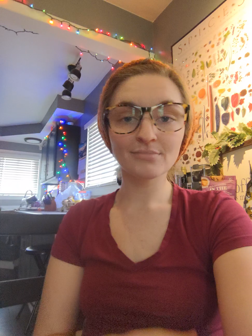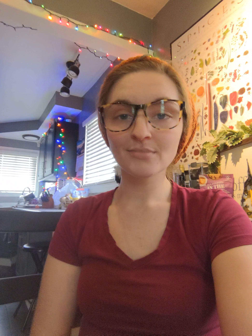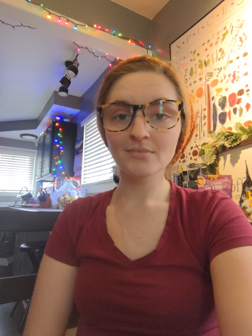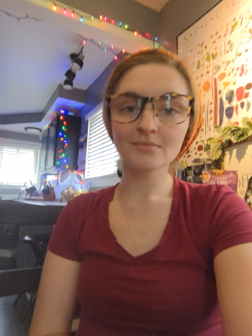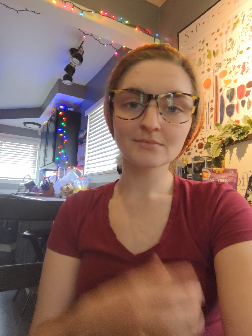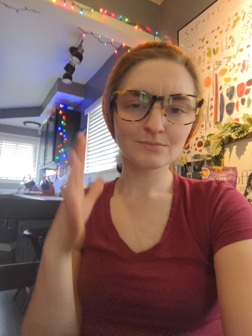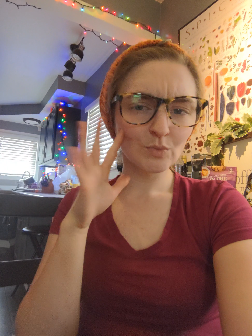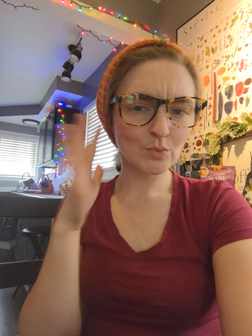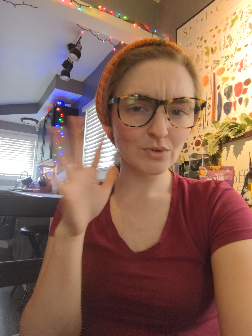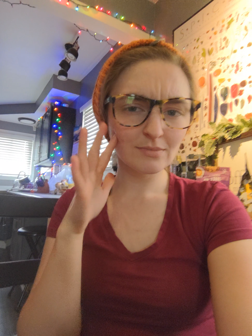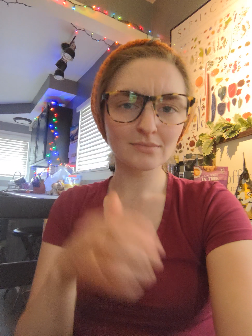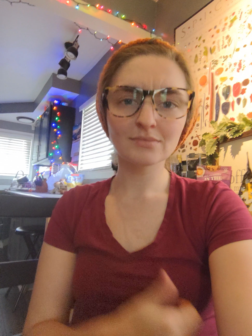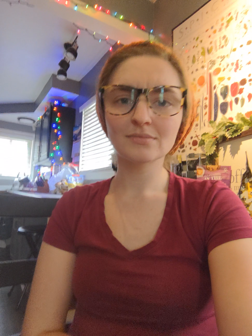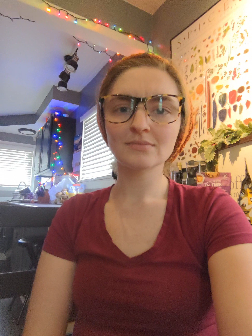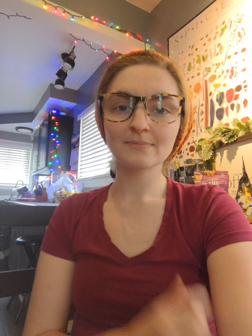noisy